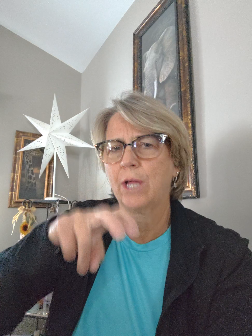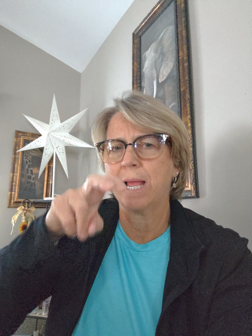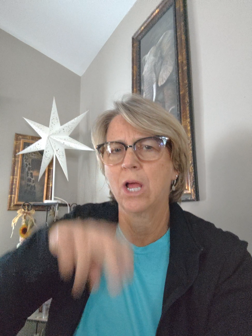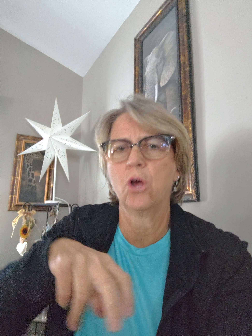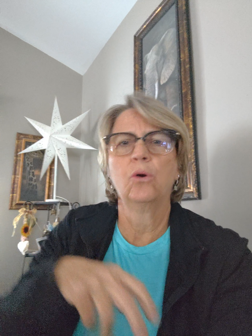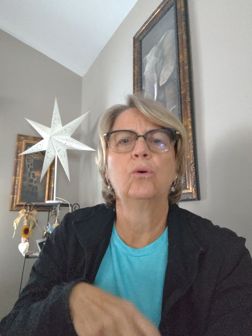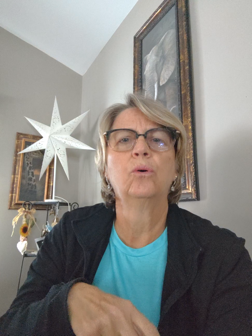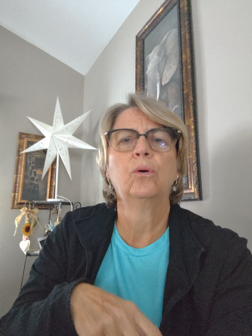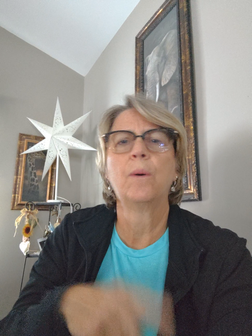chair